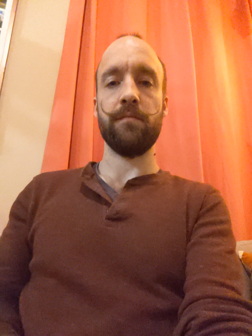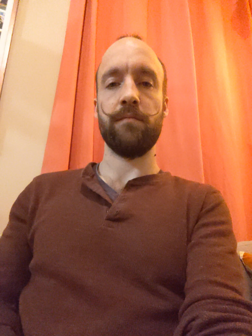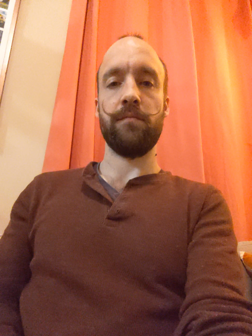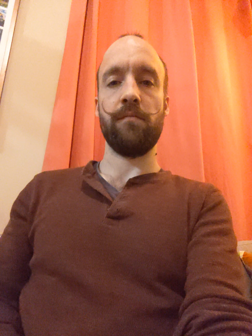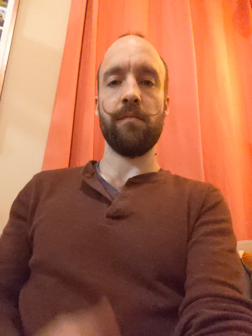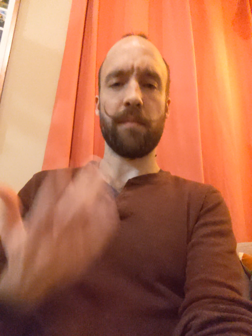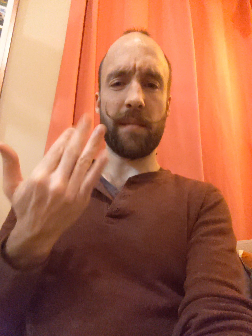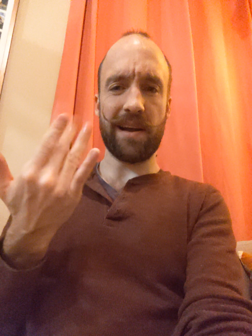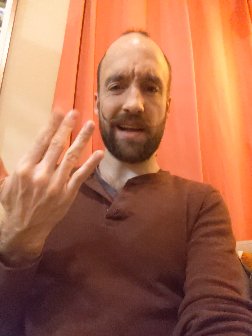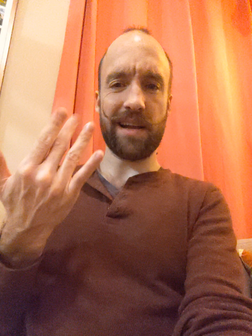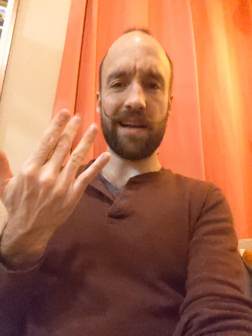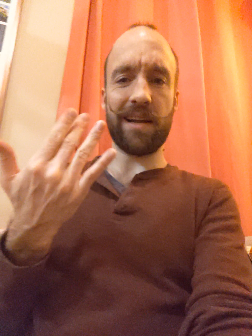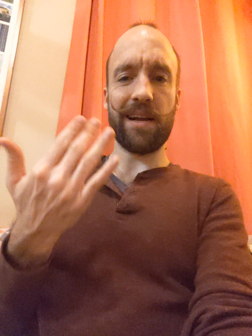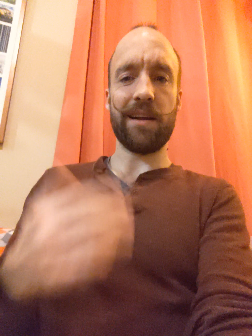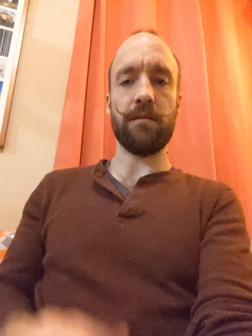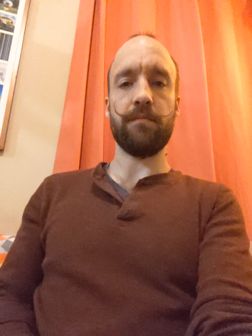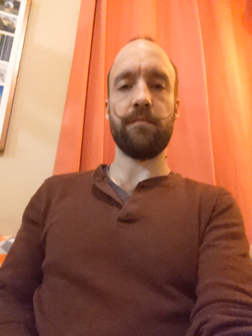wait